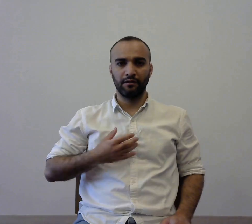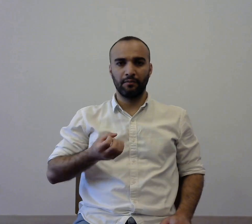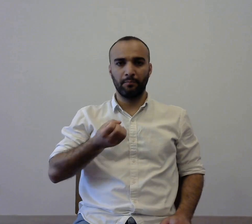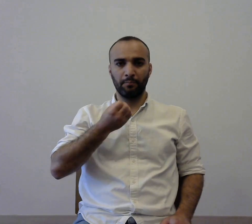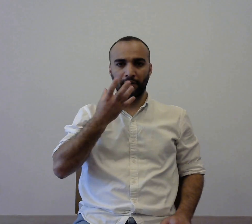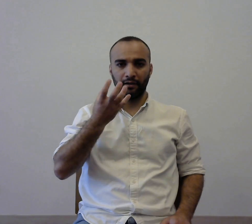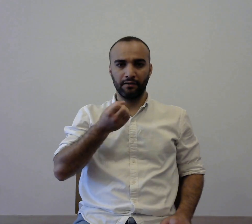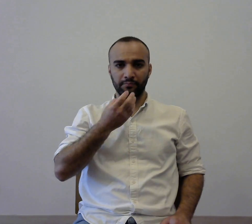bakı